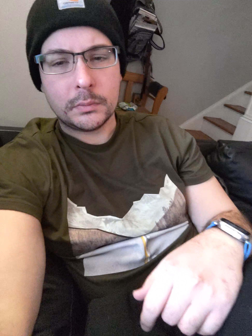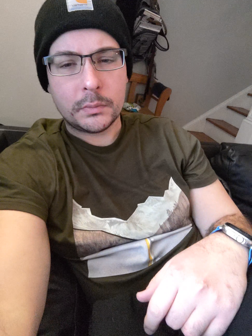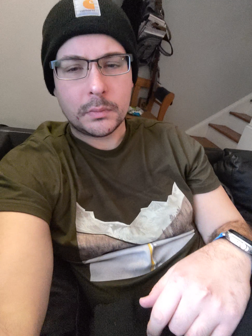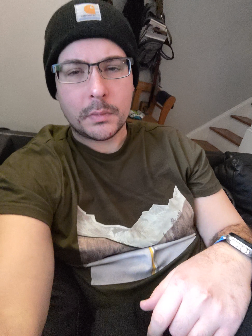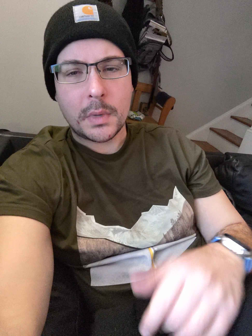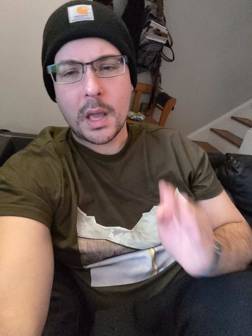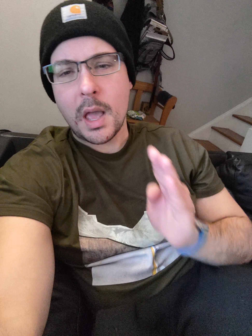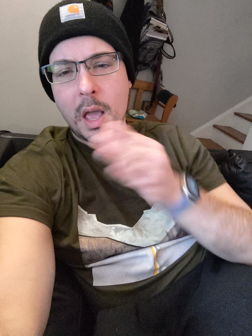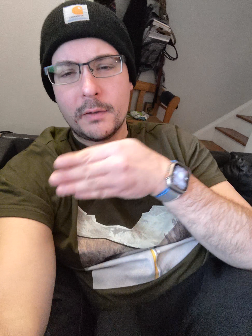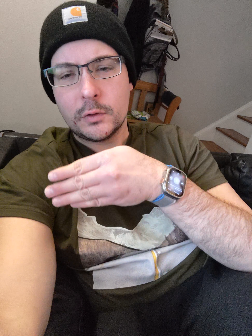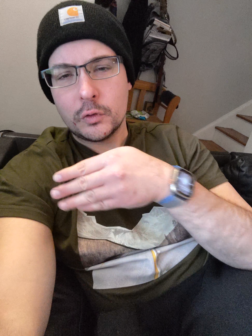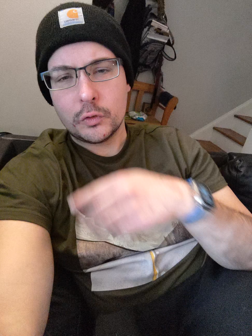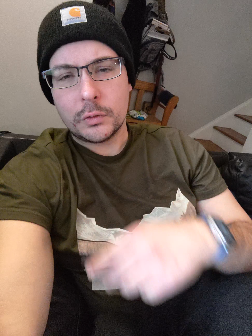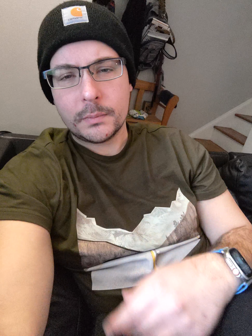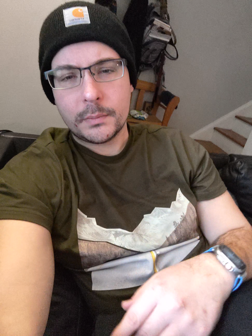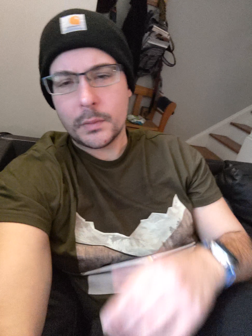after